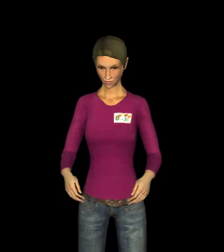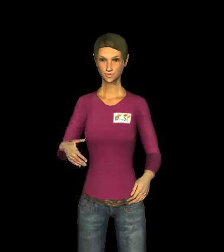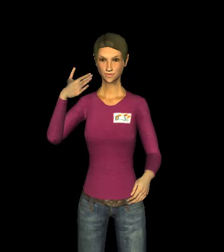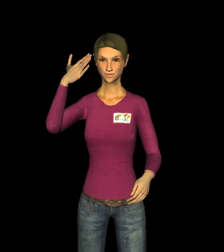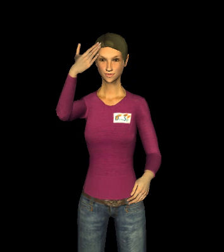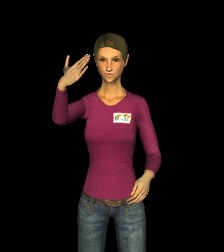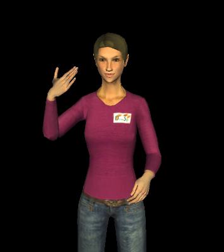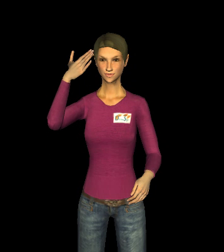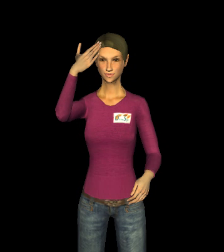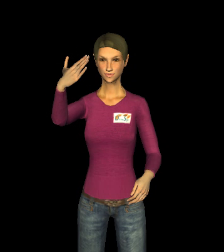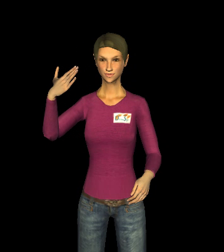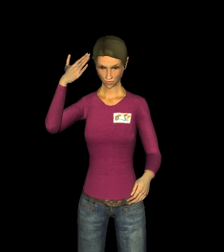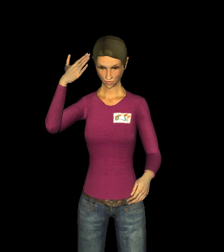حيوان